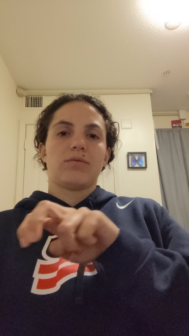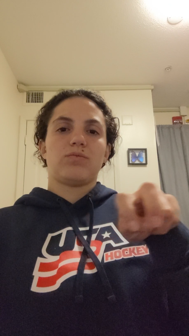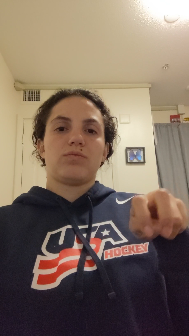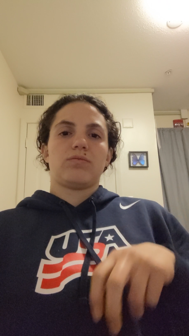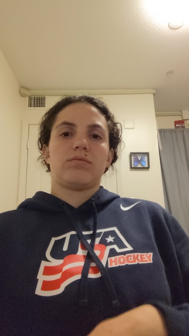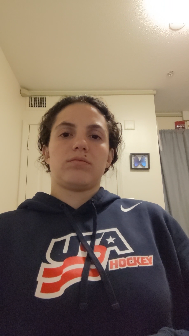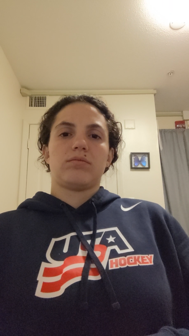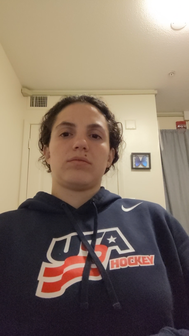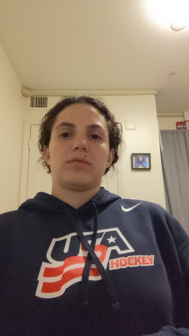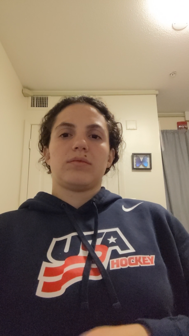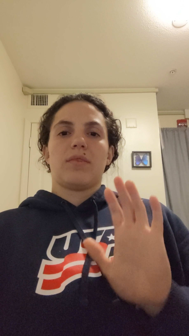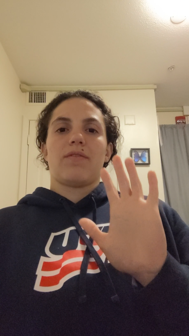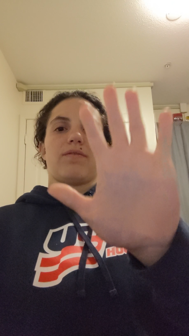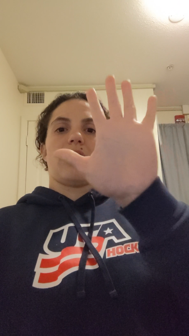give me five